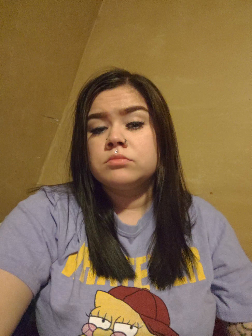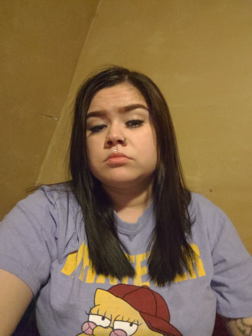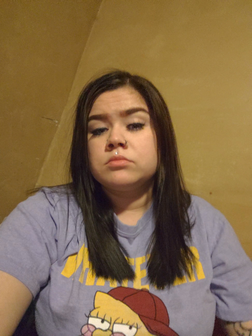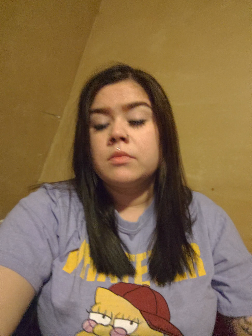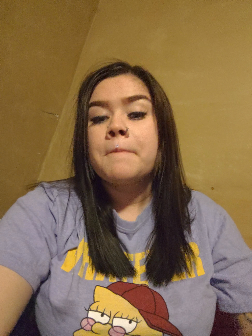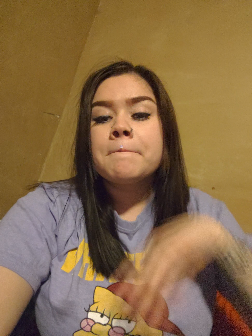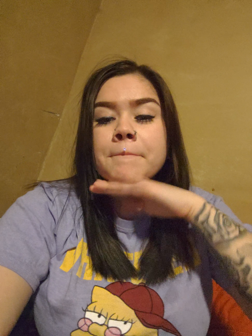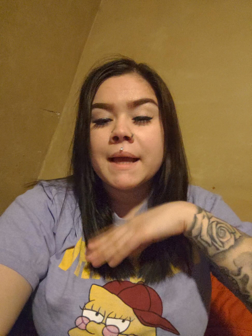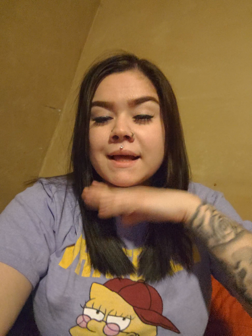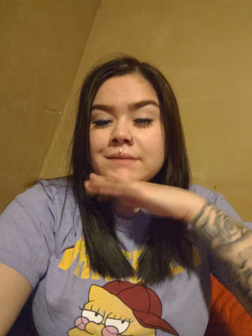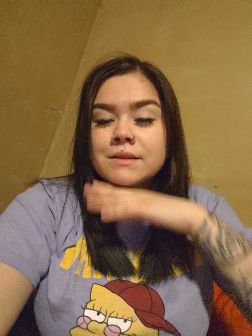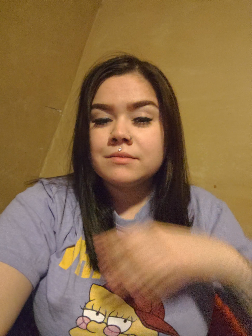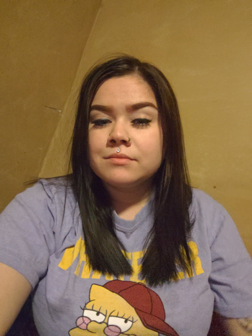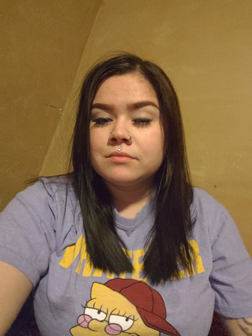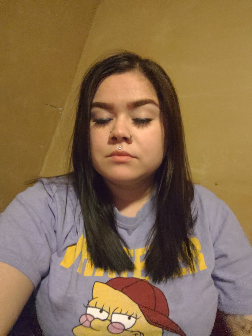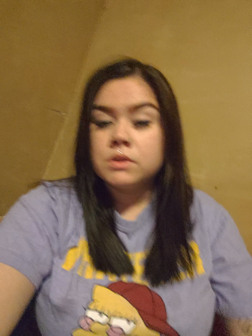pig